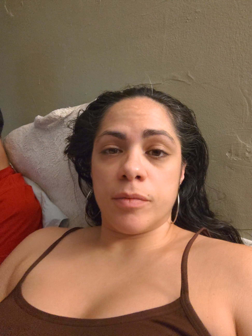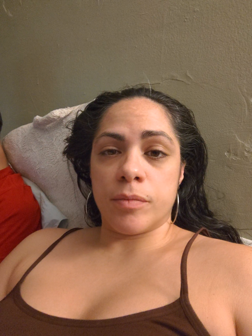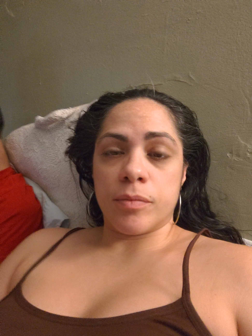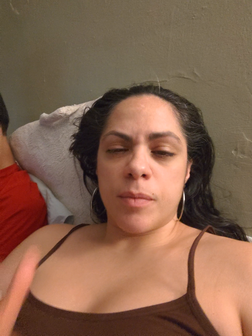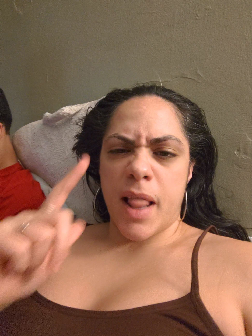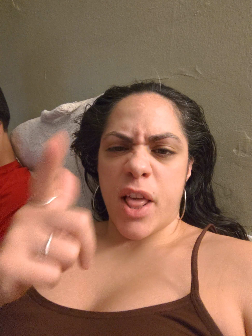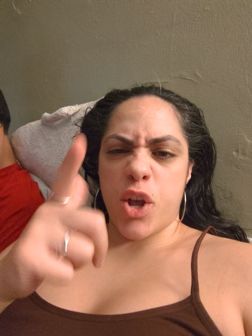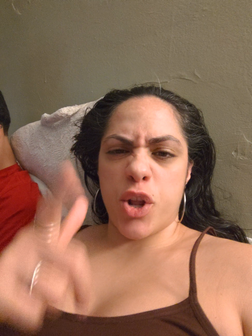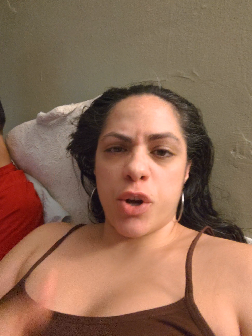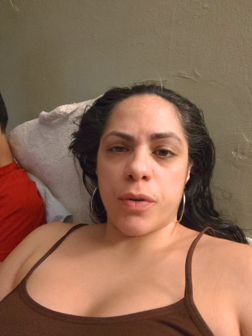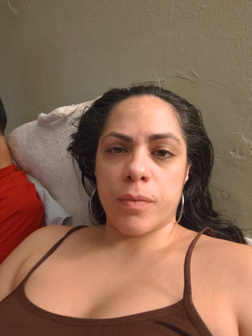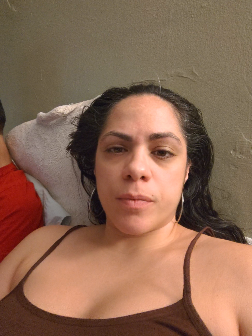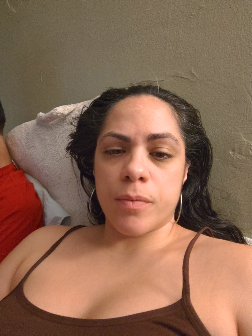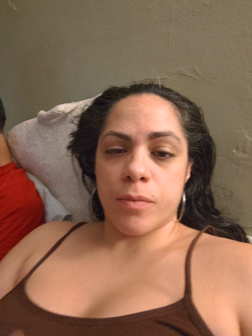later